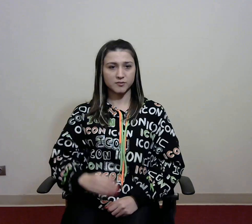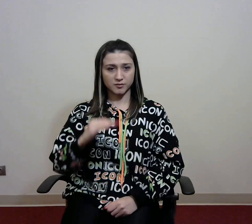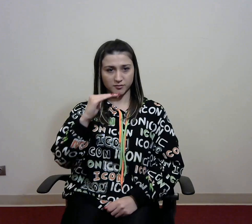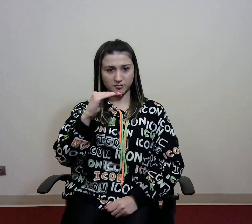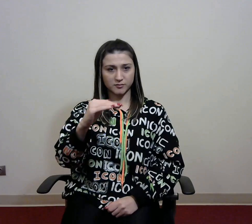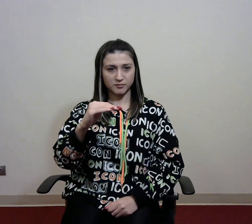siz